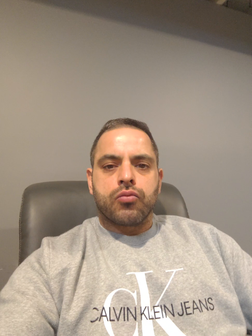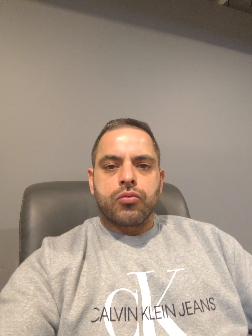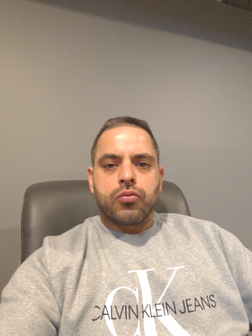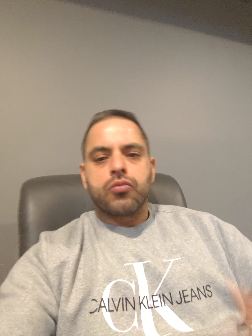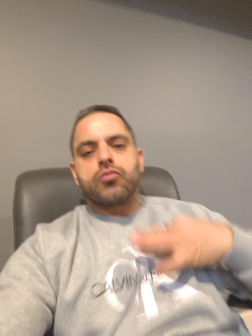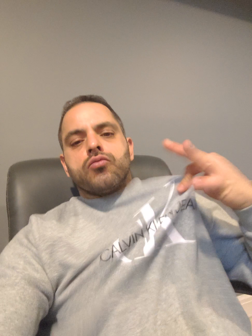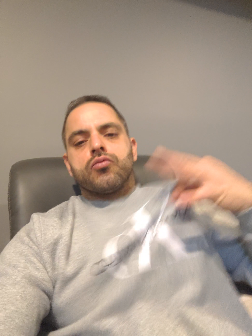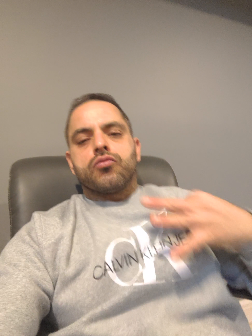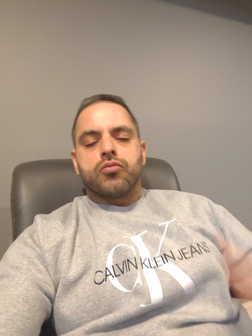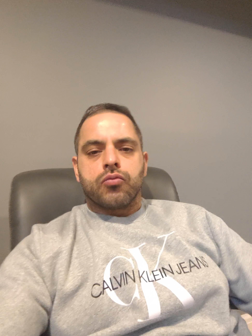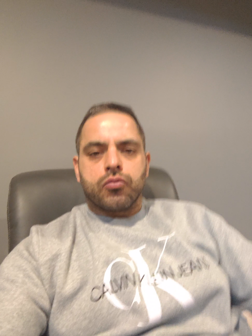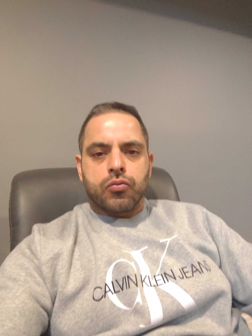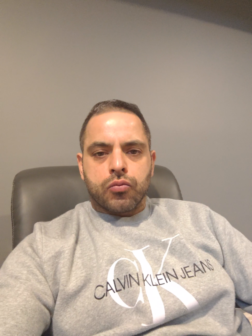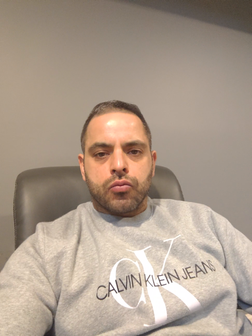shirt